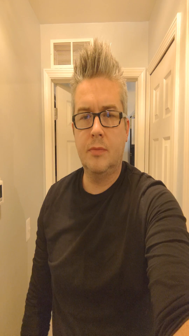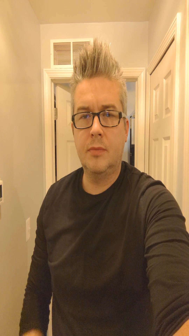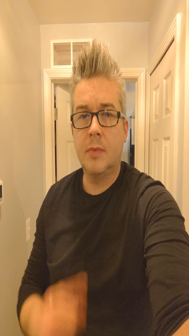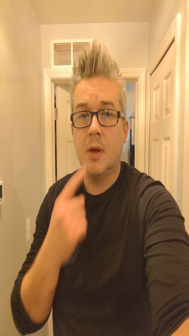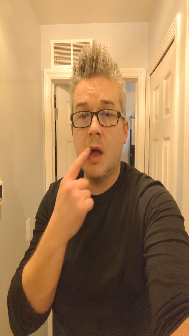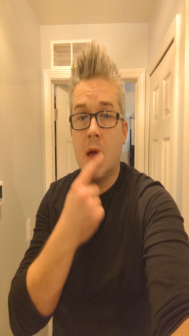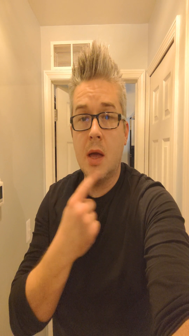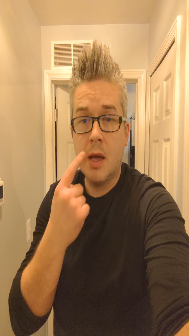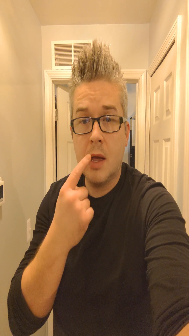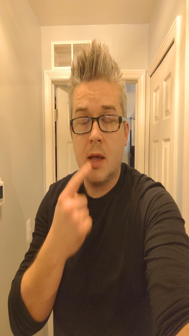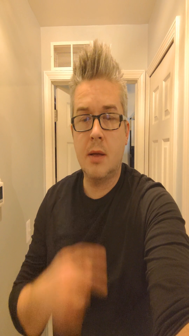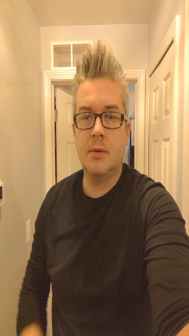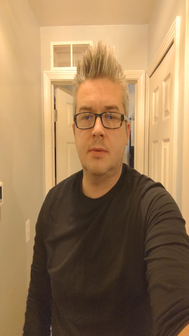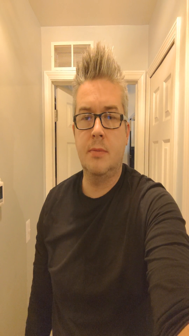mouth